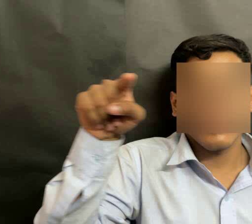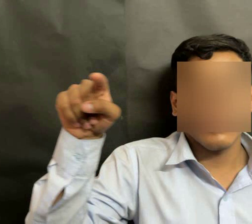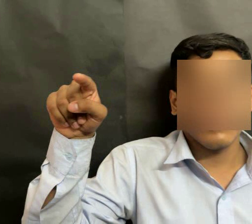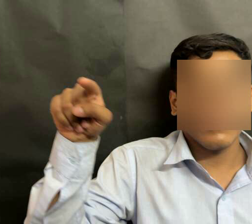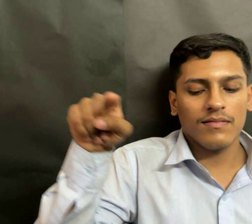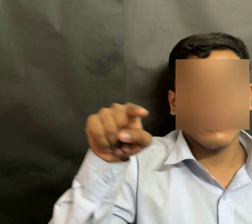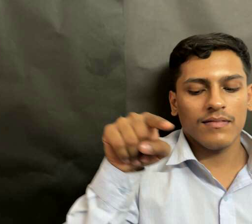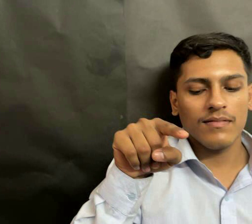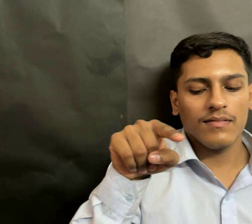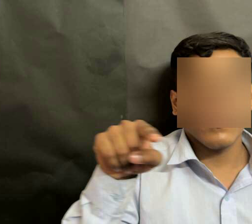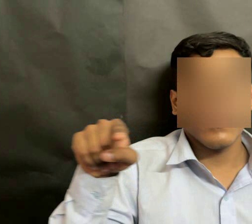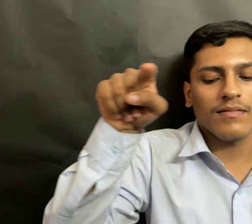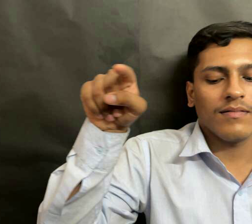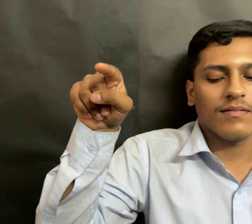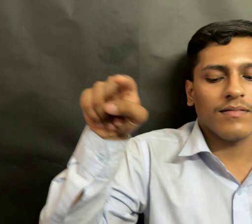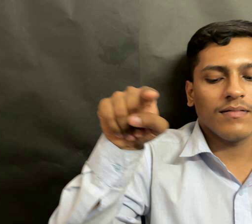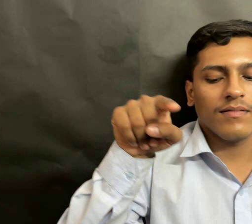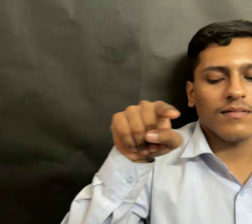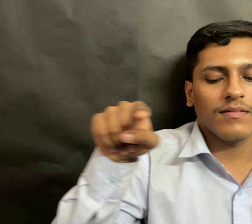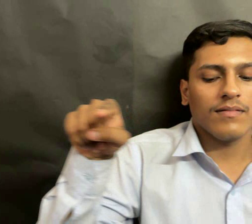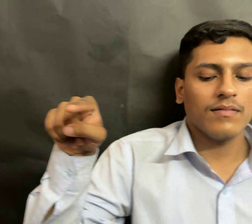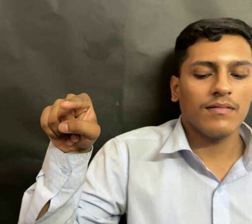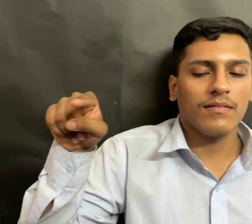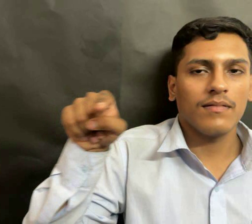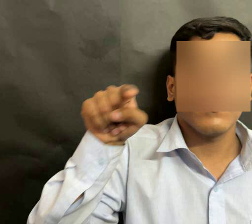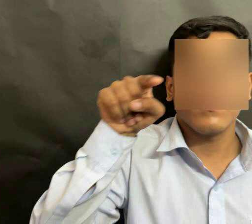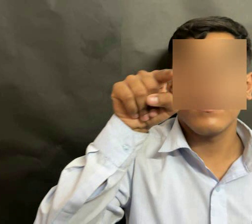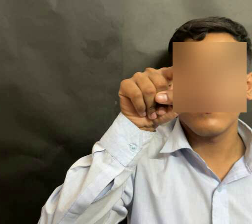Z